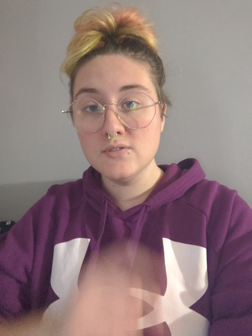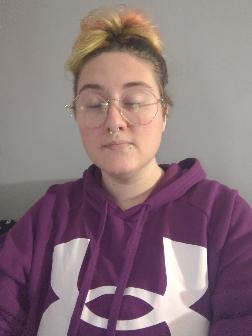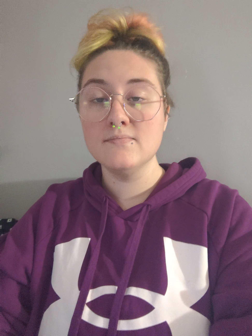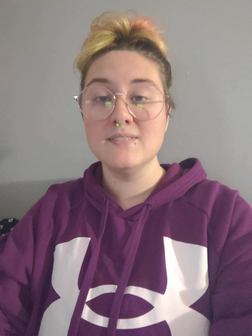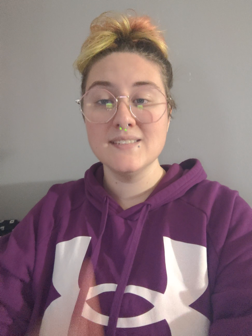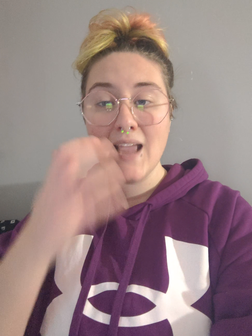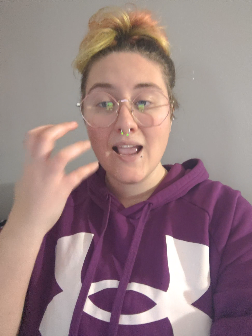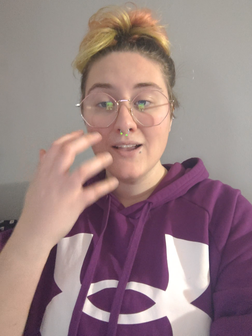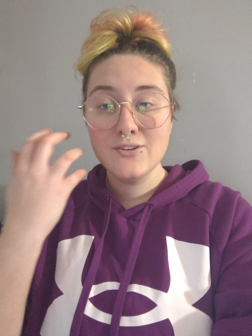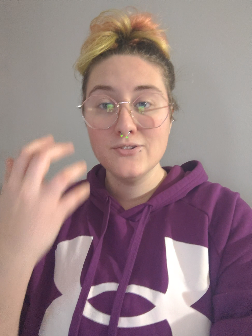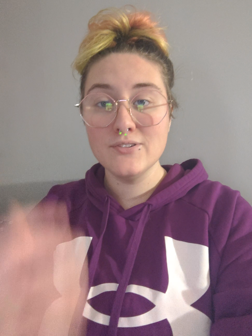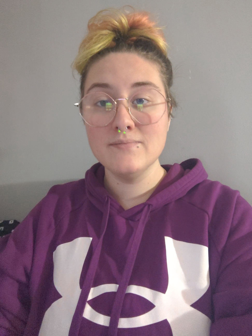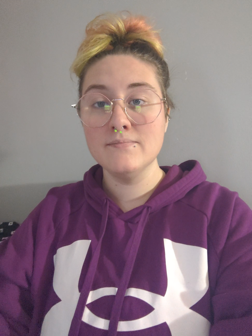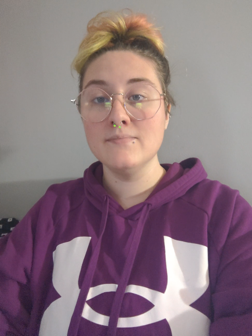tiger